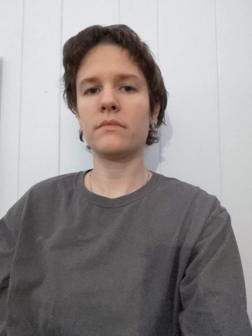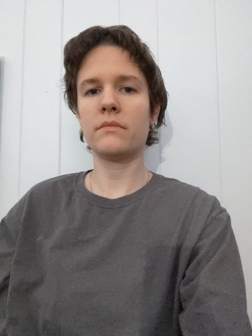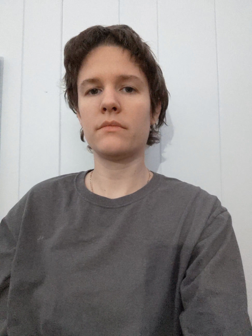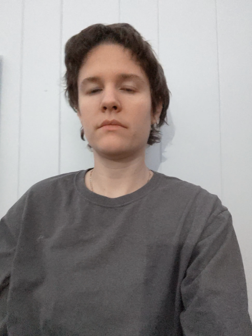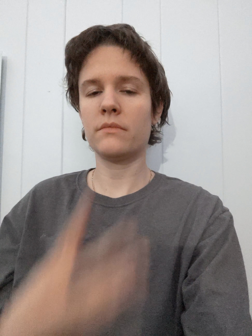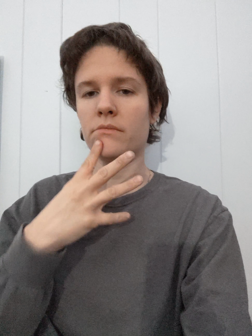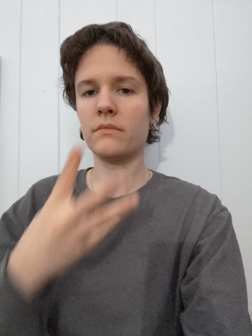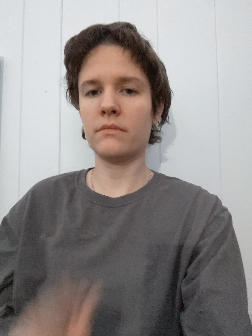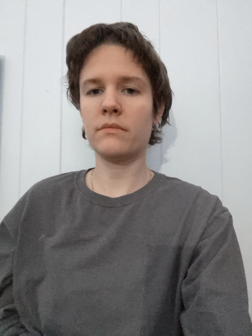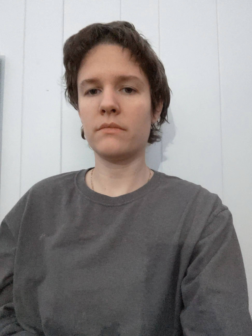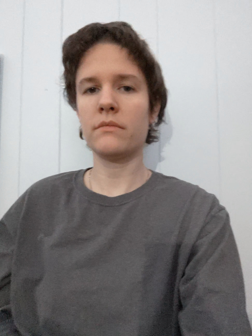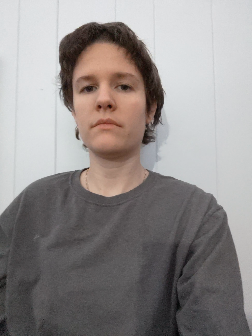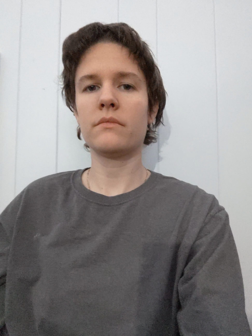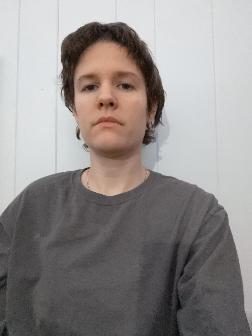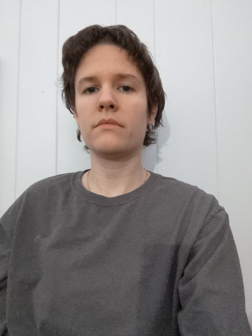wet